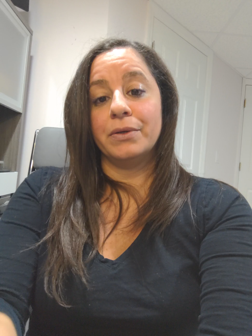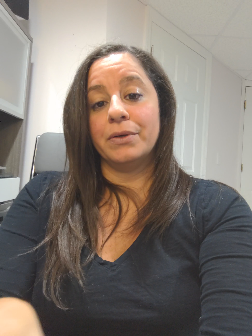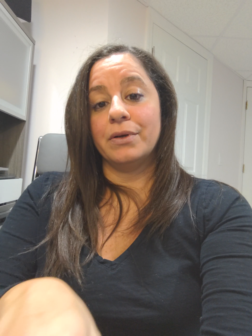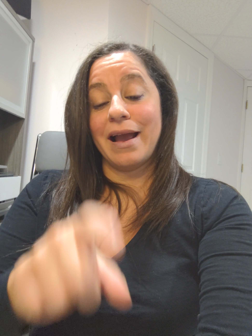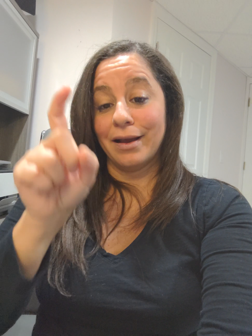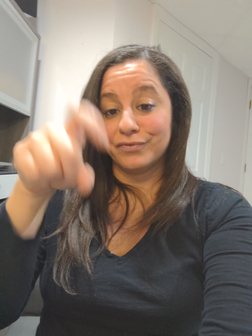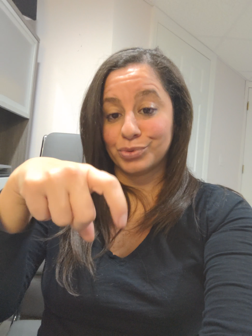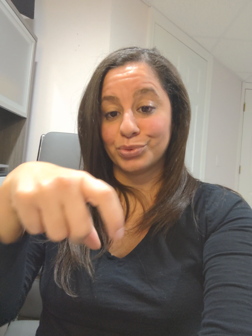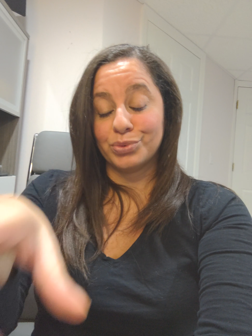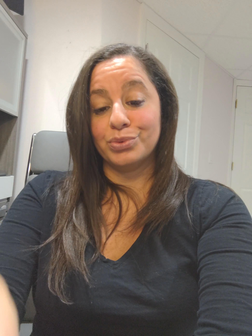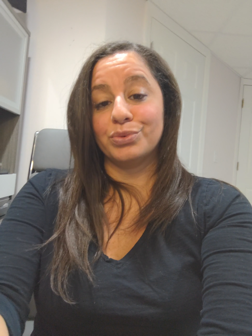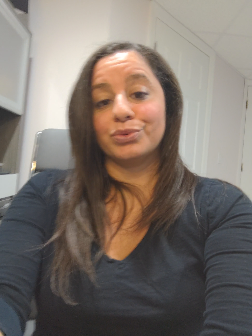have to